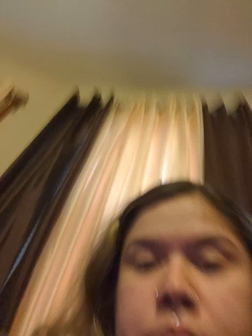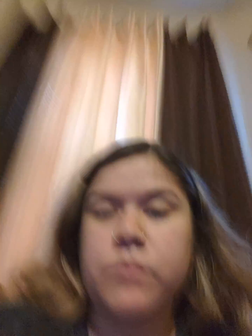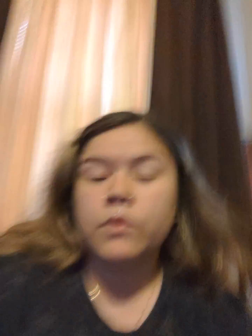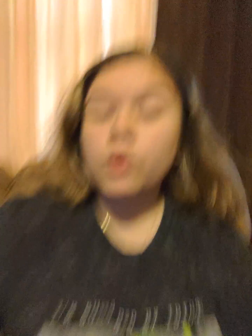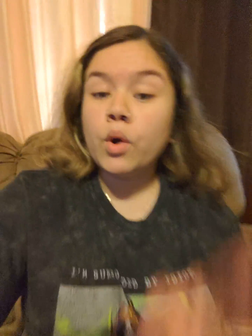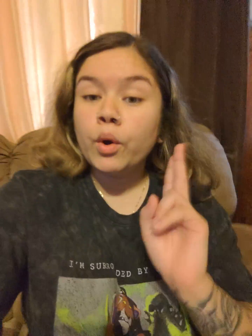hurry